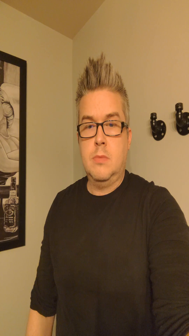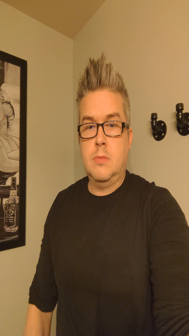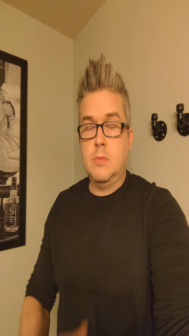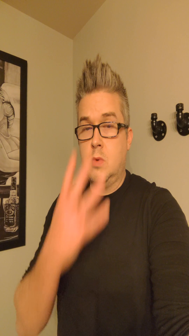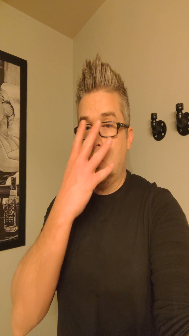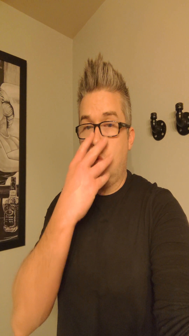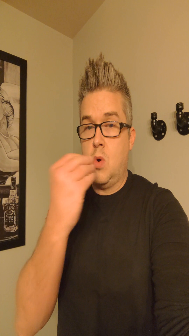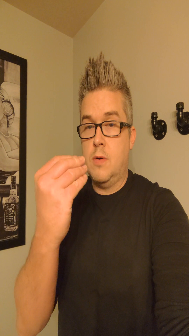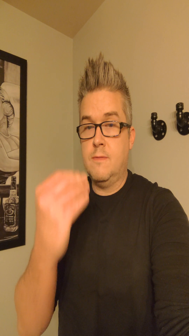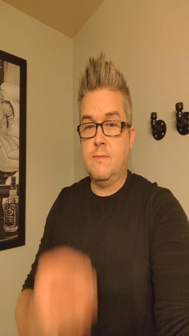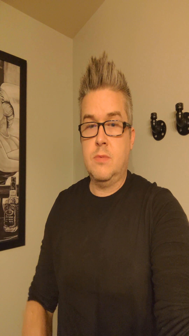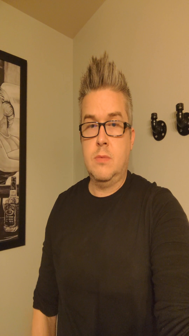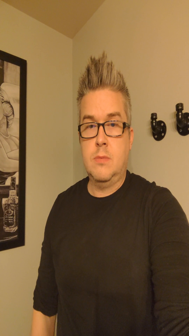wolf